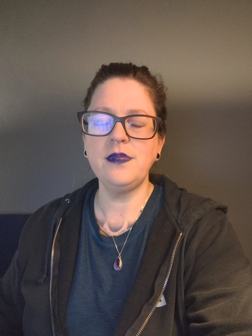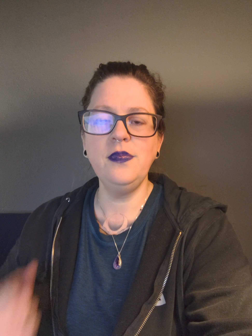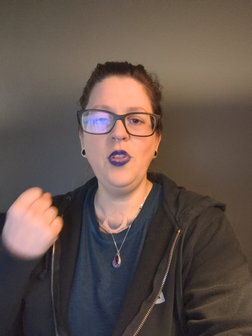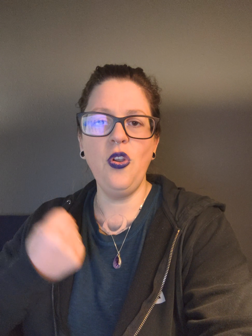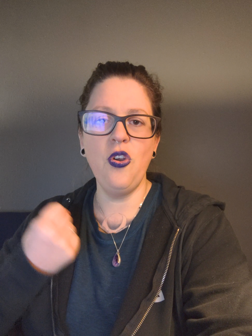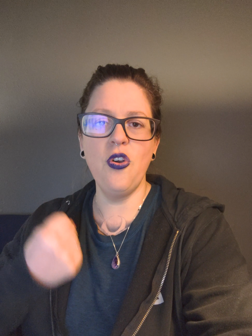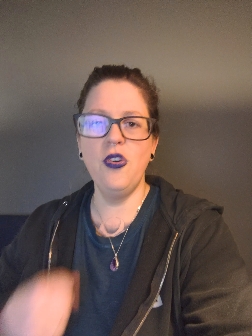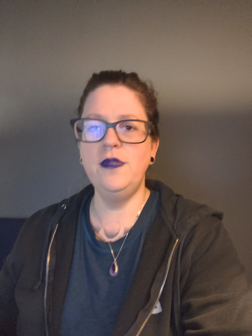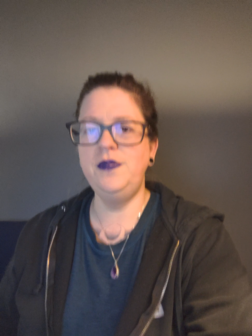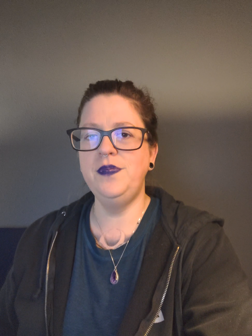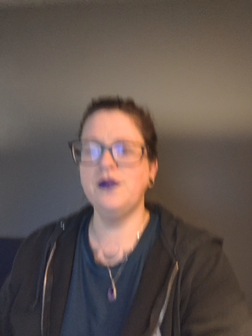car